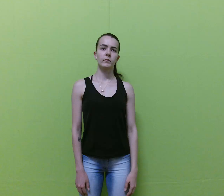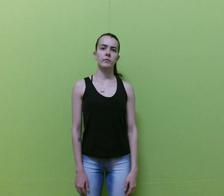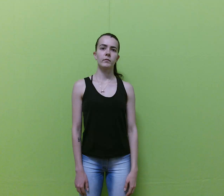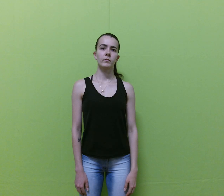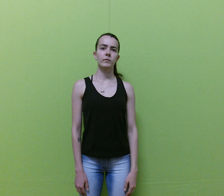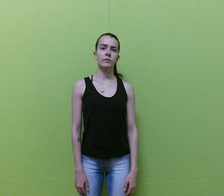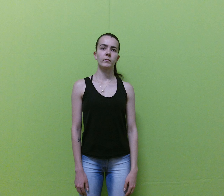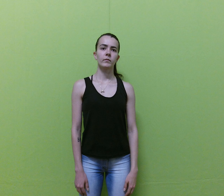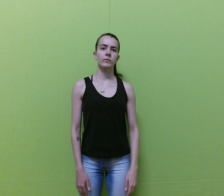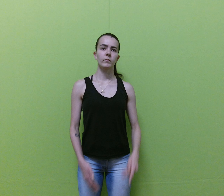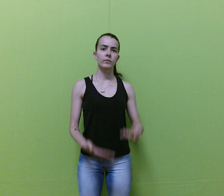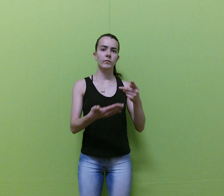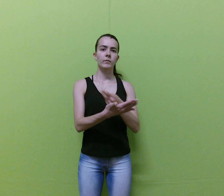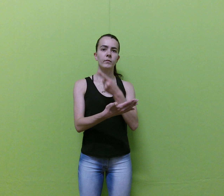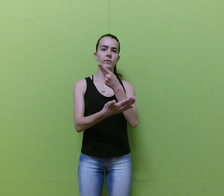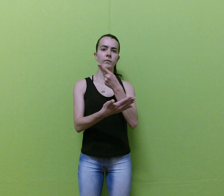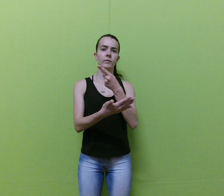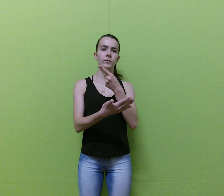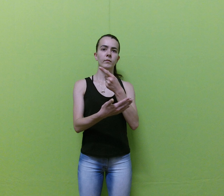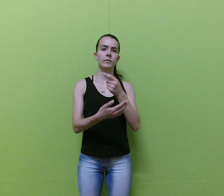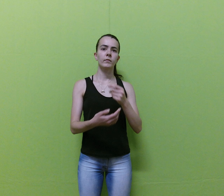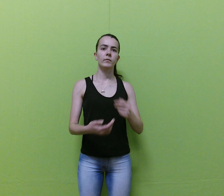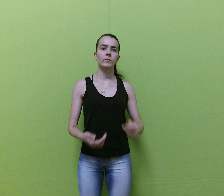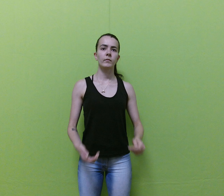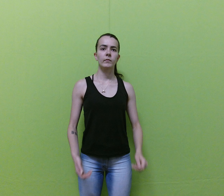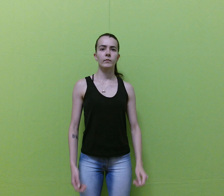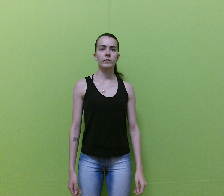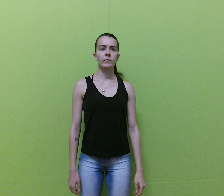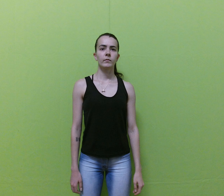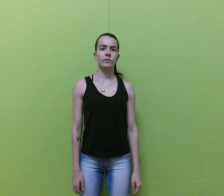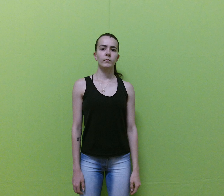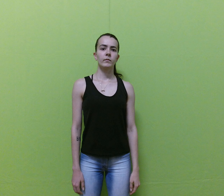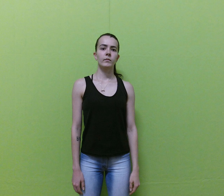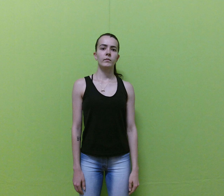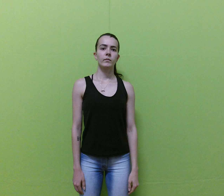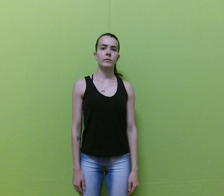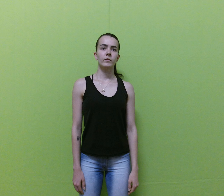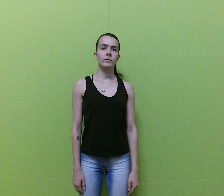acontecer